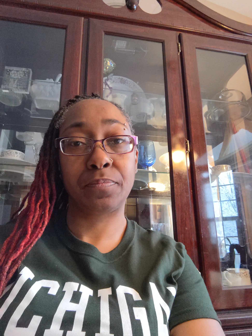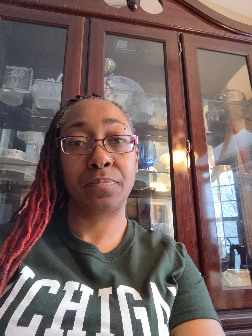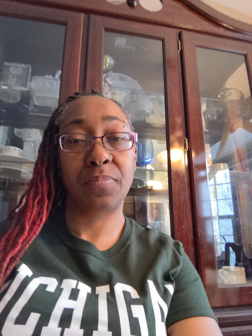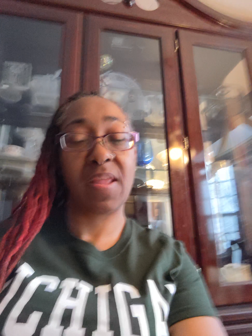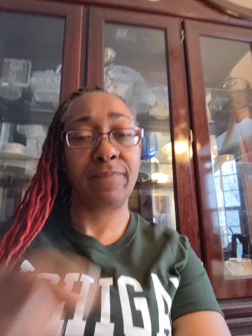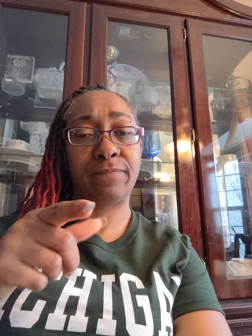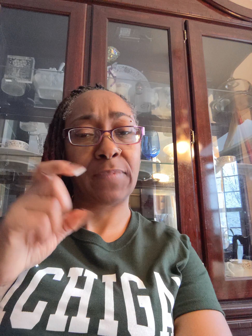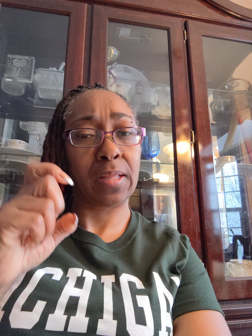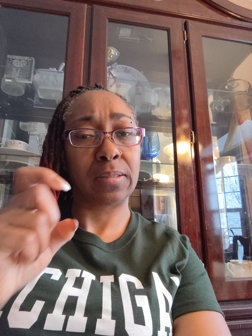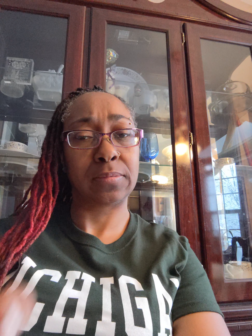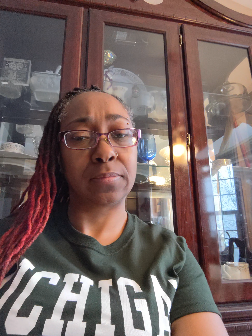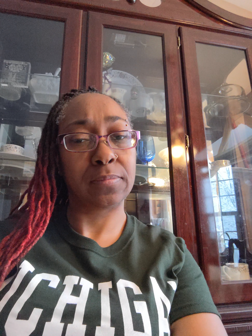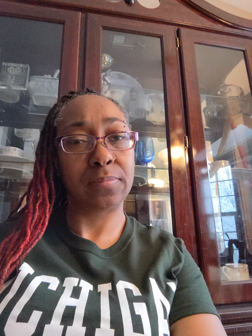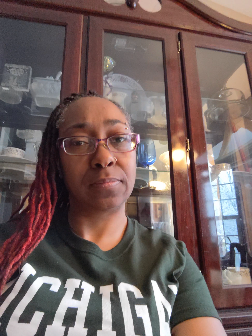fast